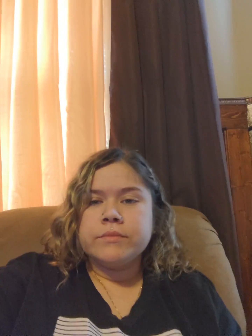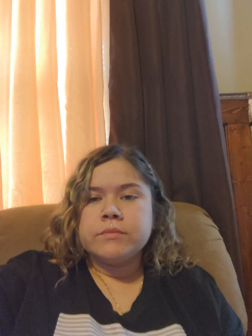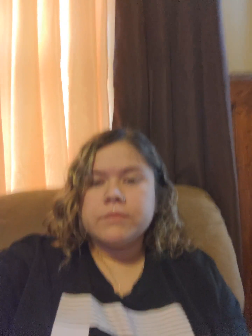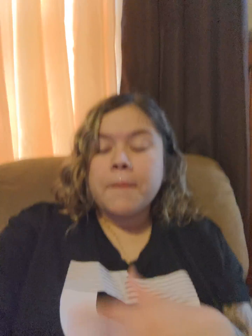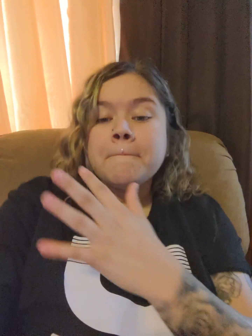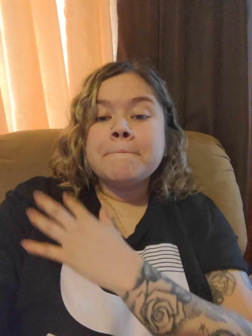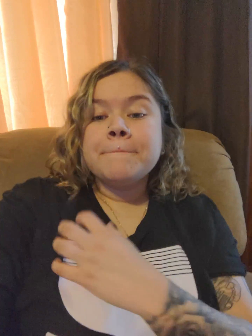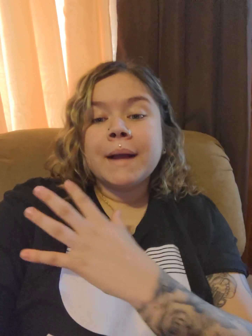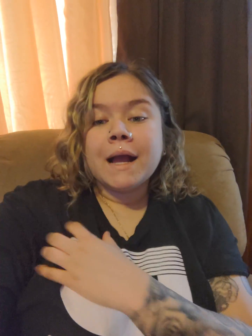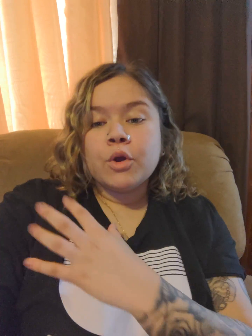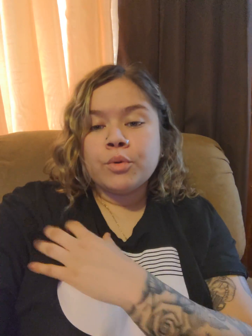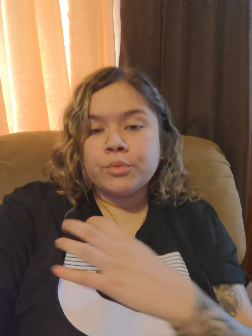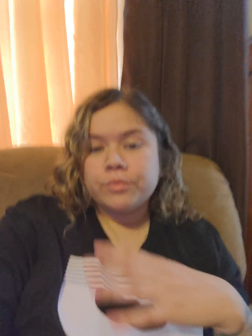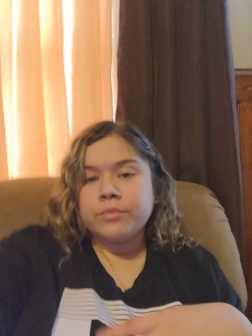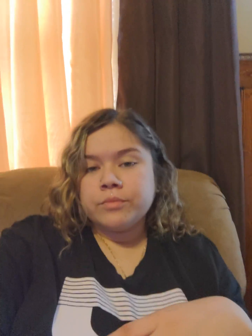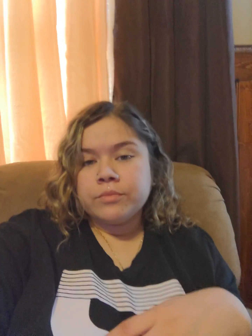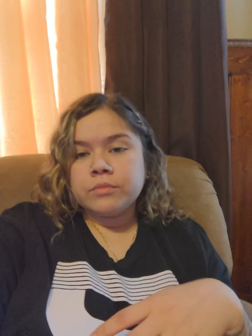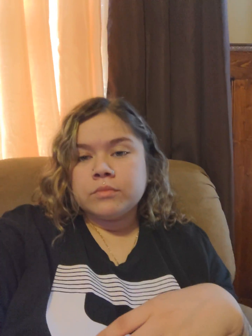bear